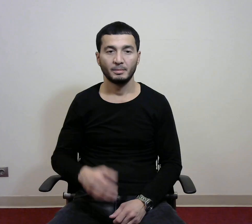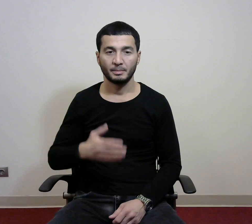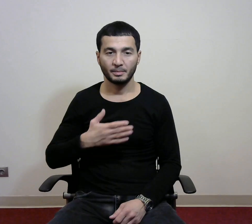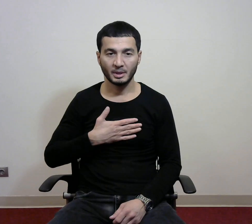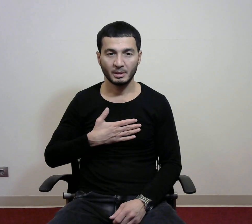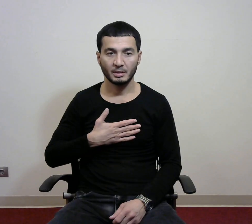mən